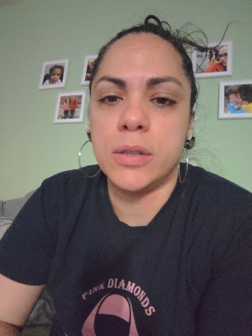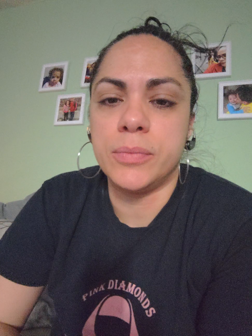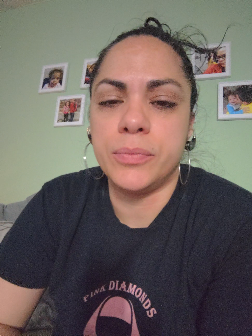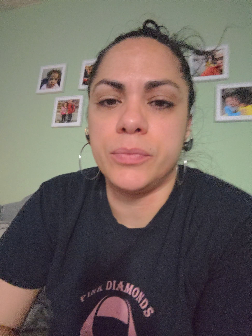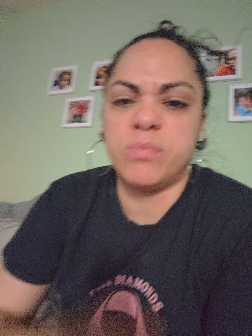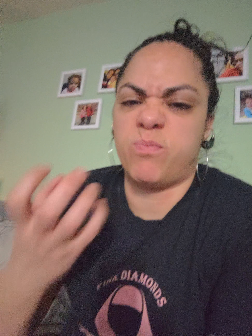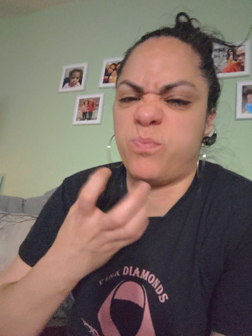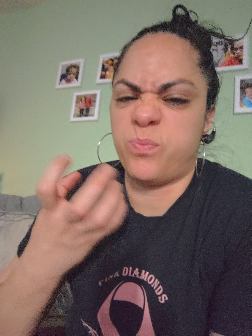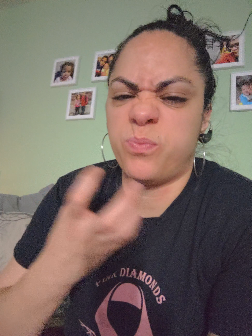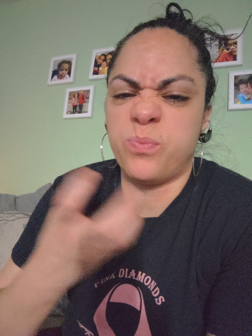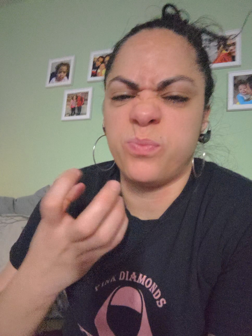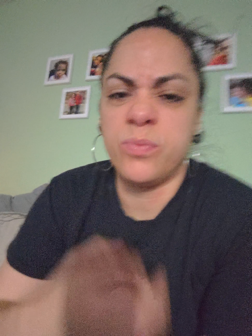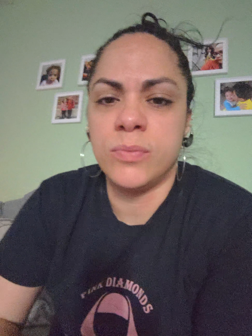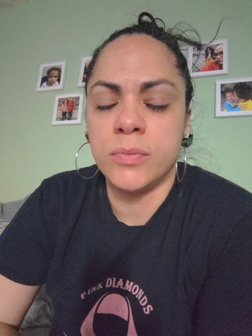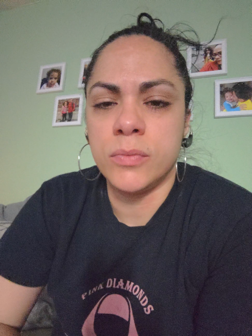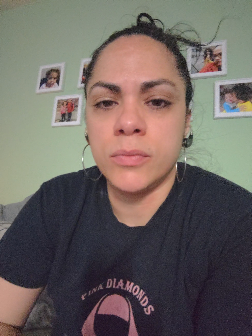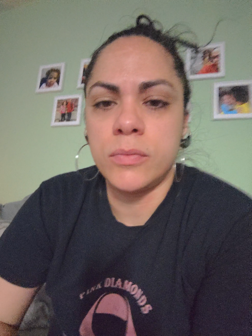yucky